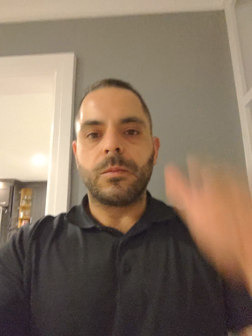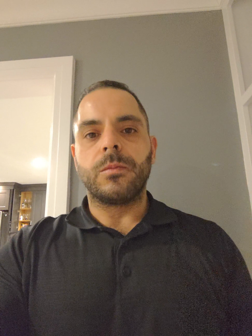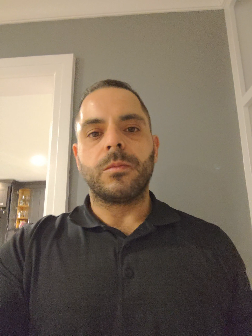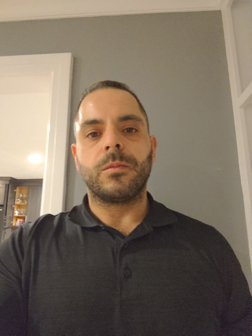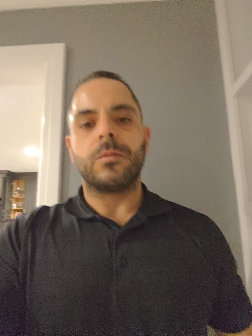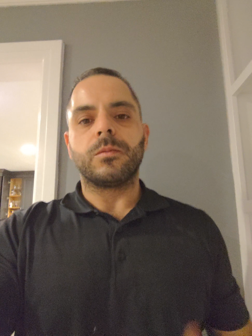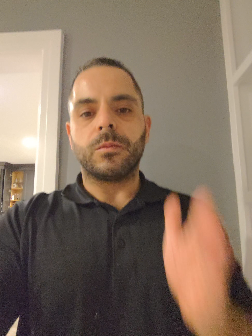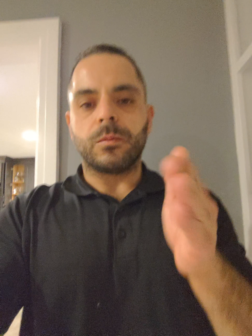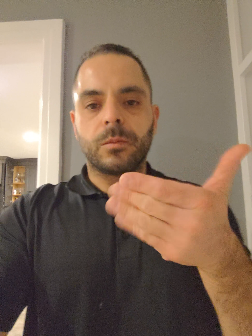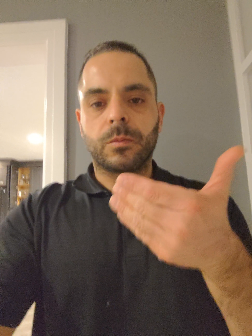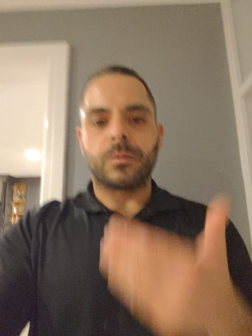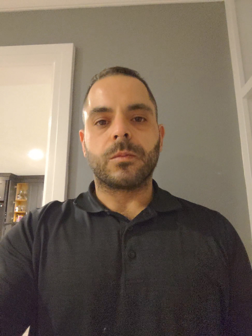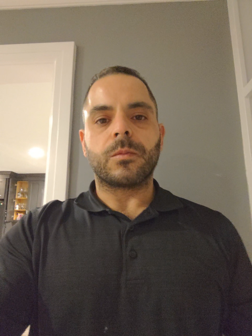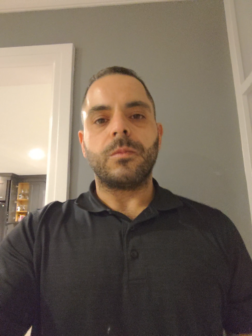room